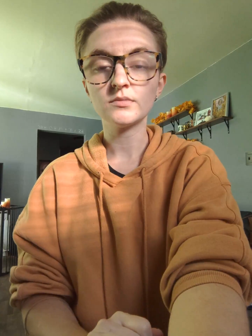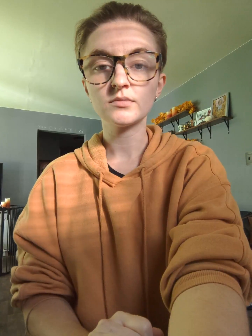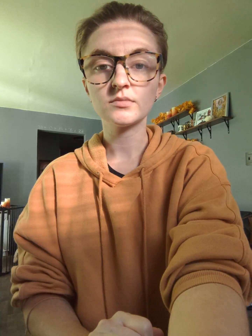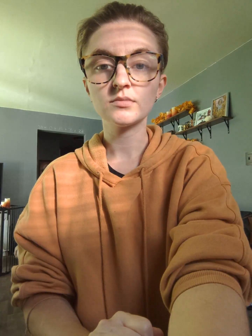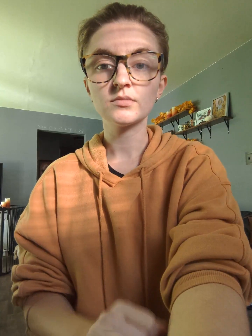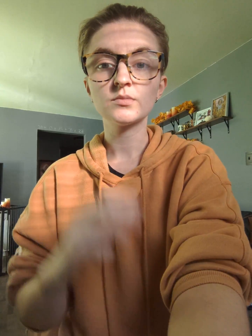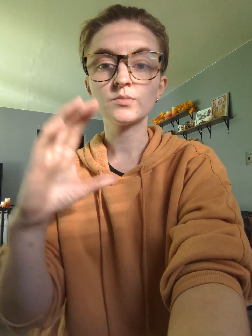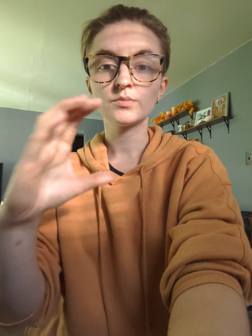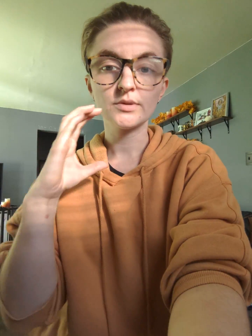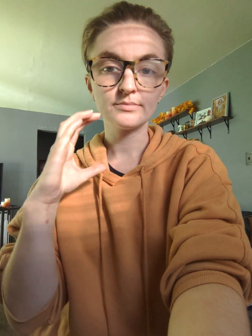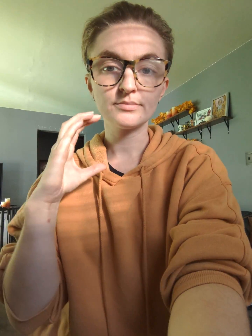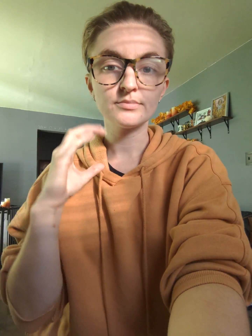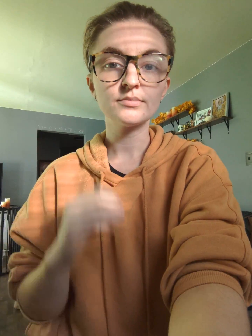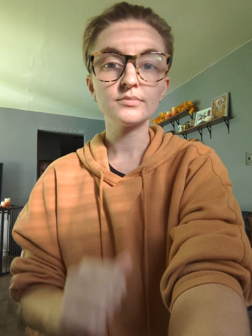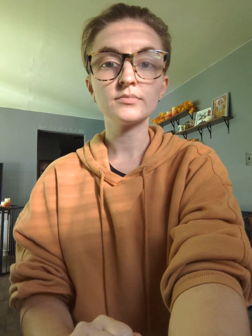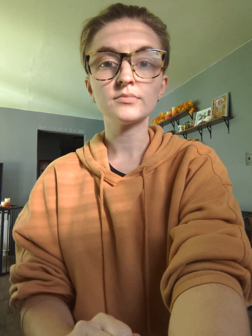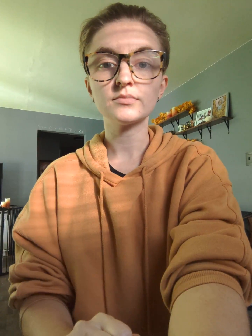bus